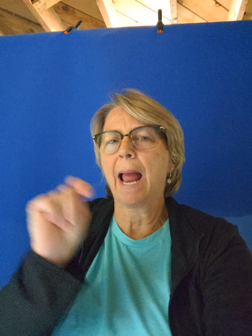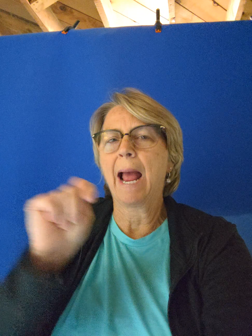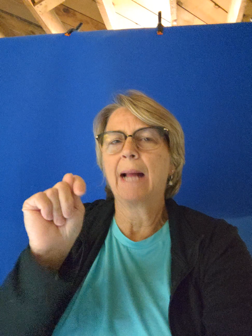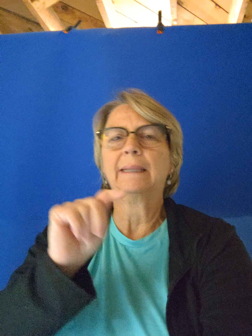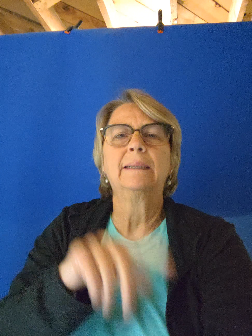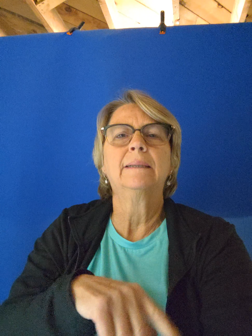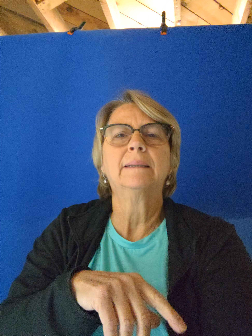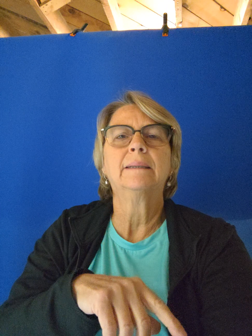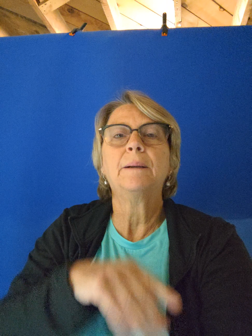potty